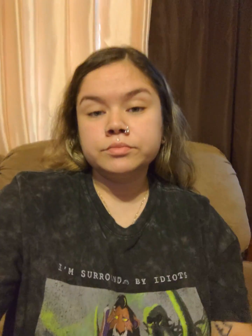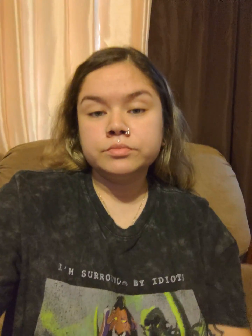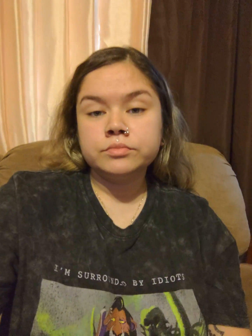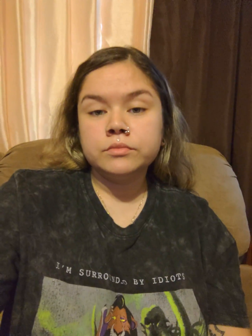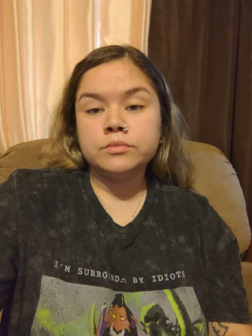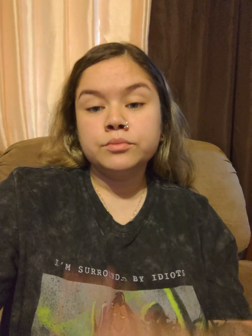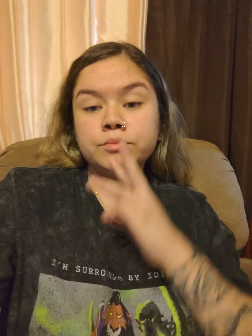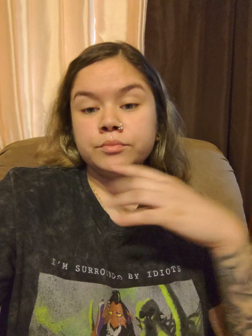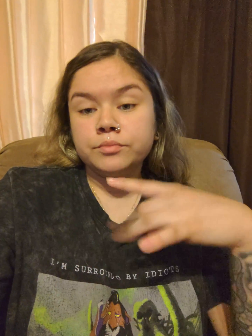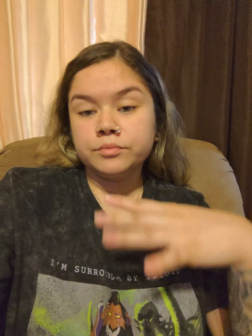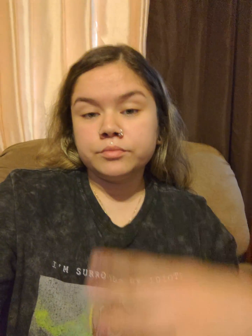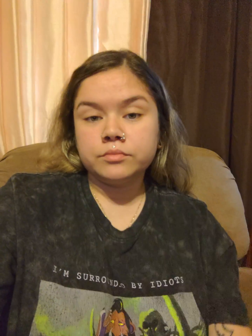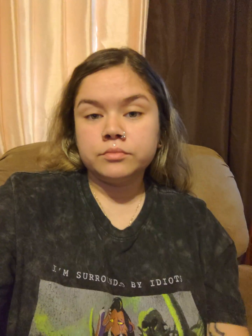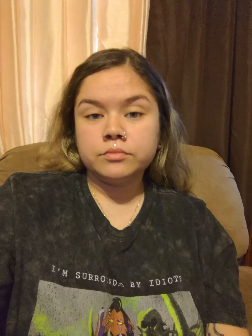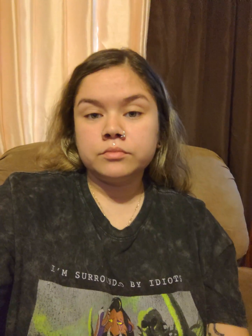melon